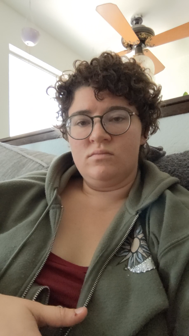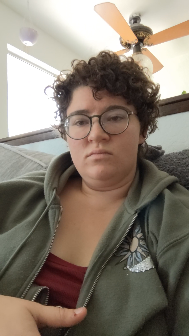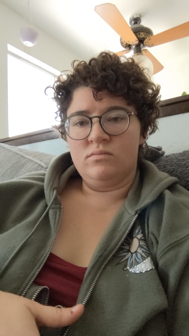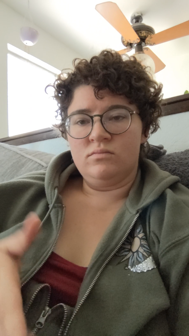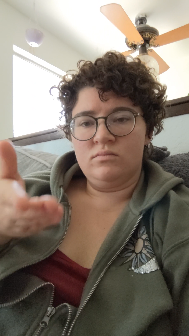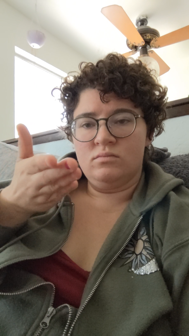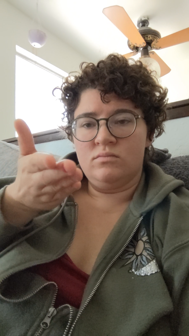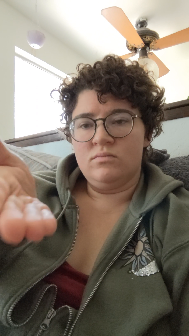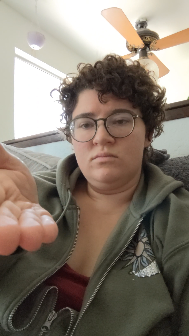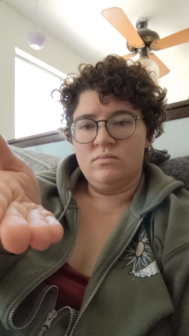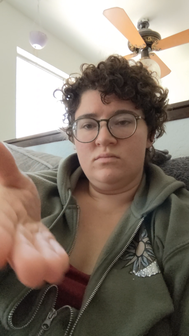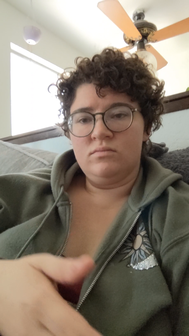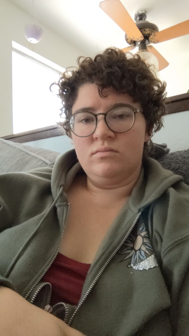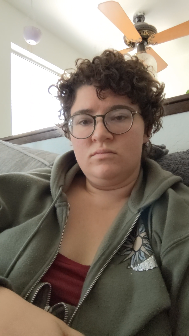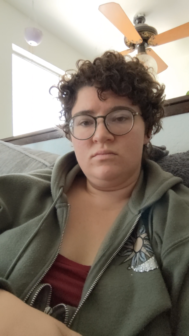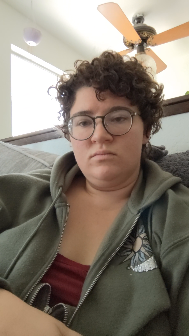oven